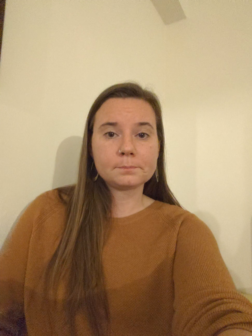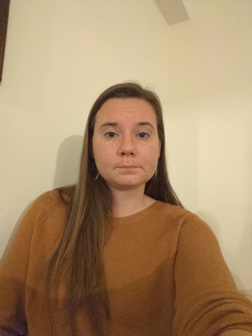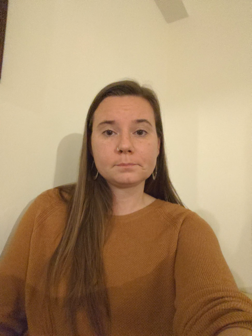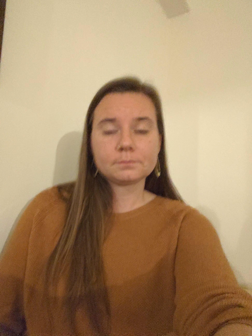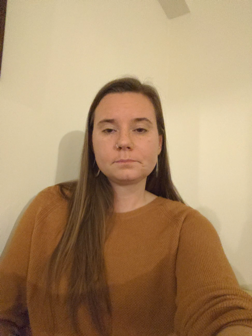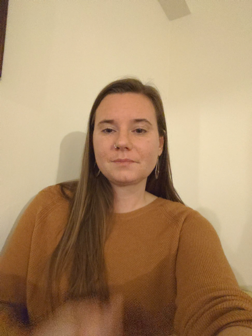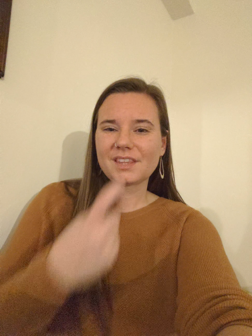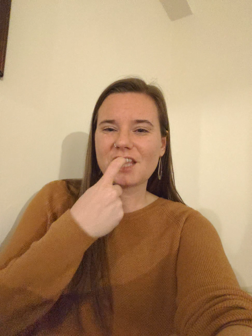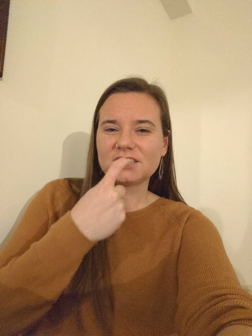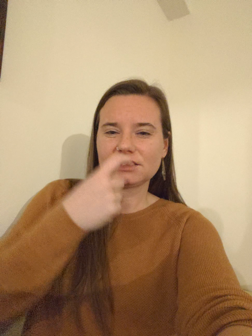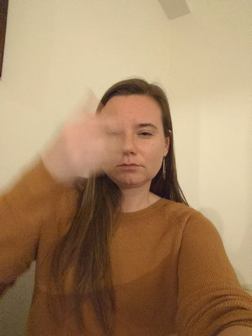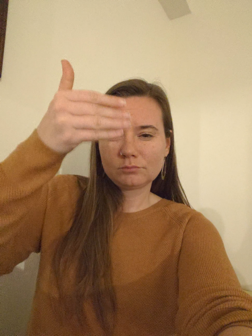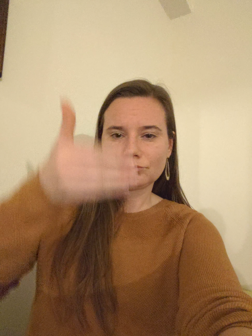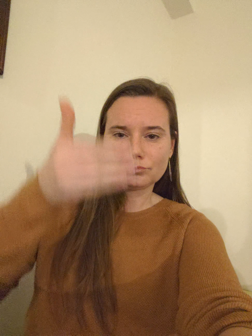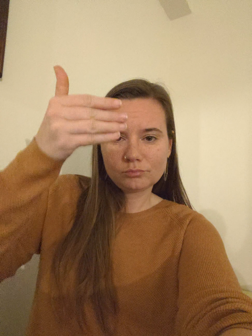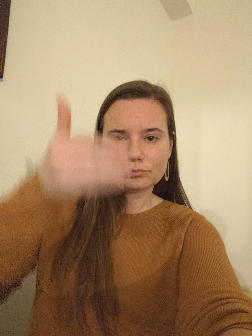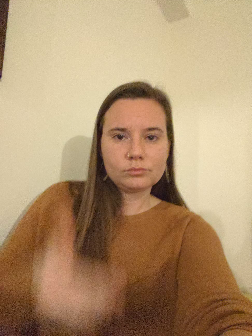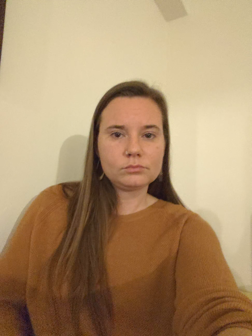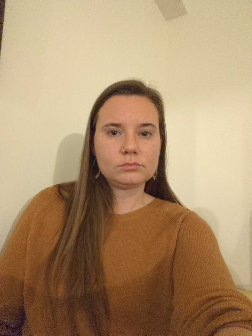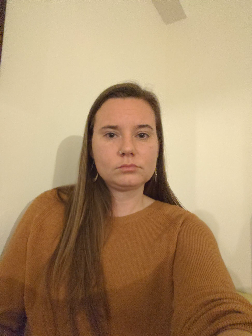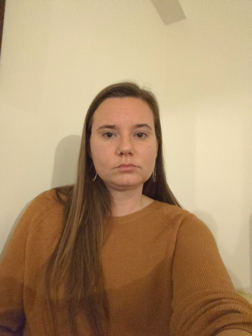window